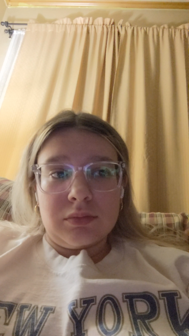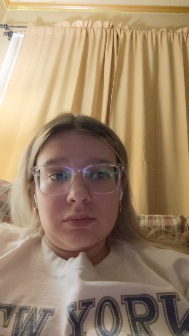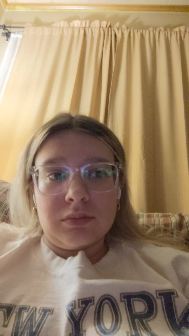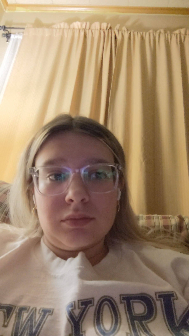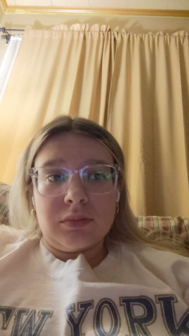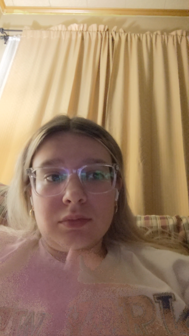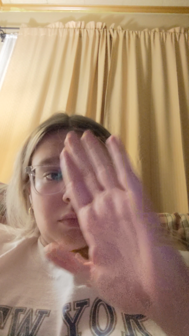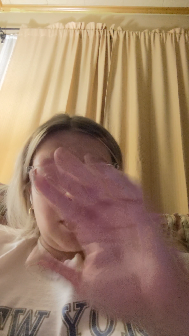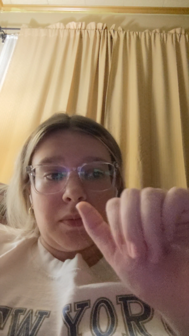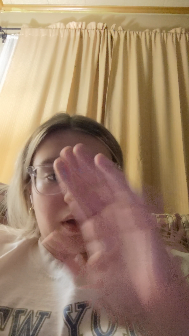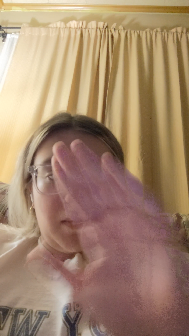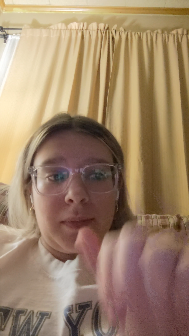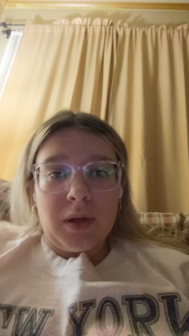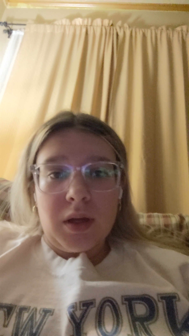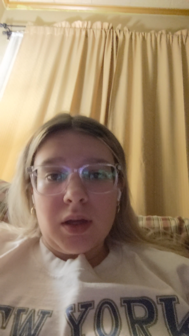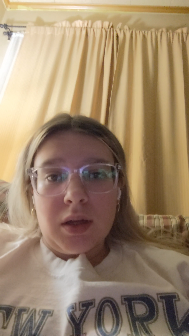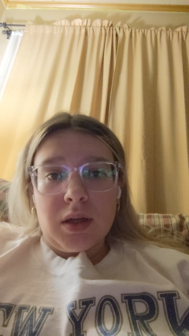baa baa